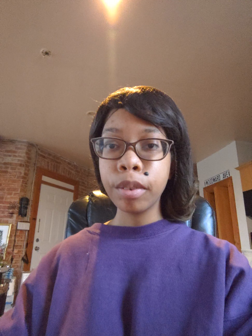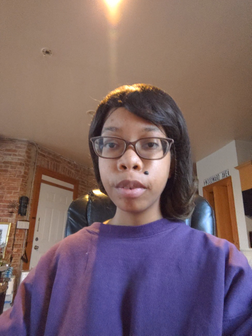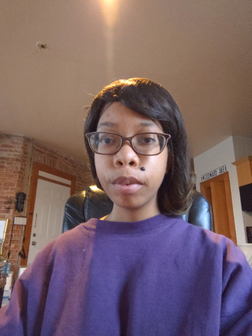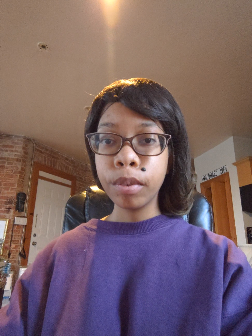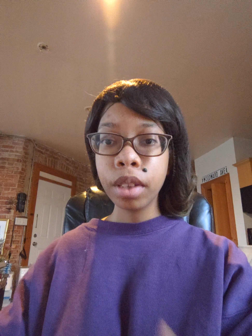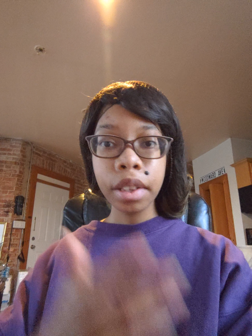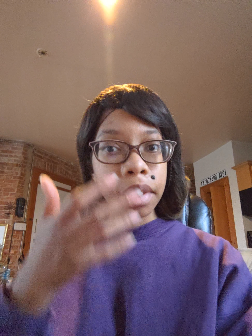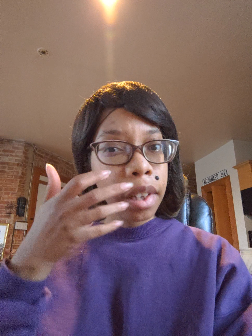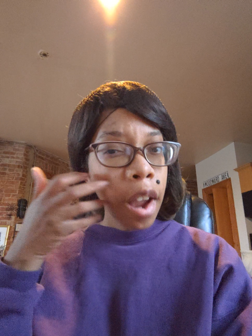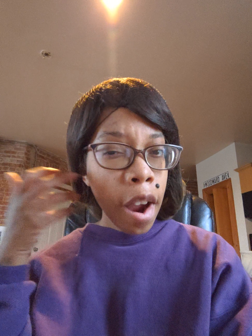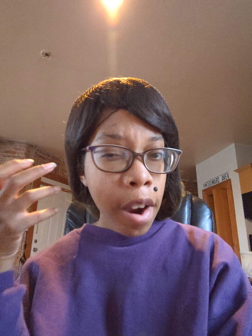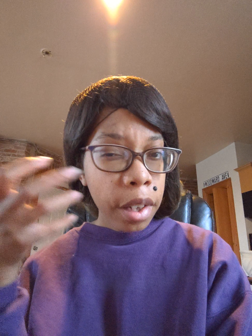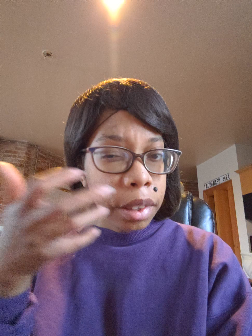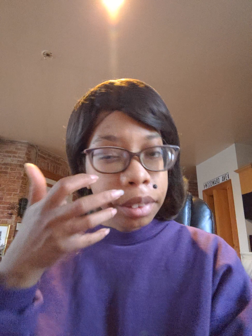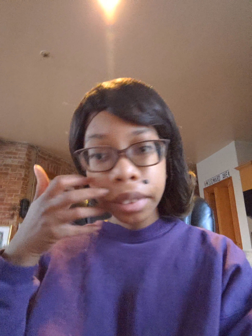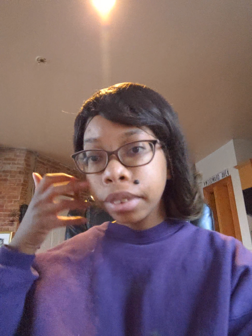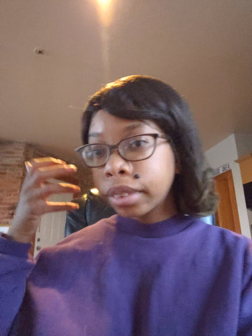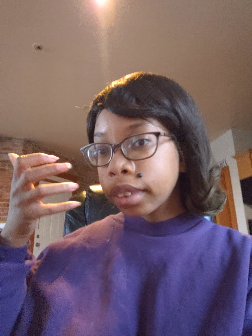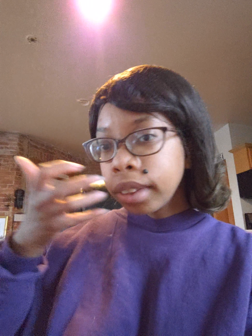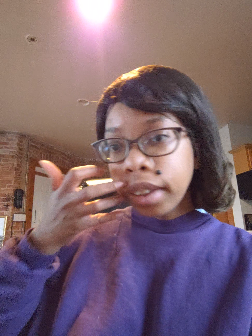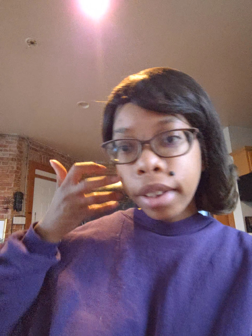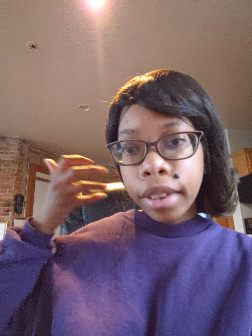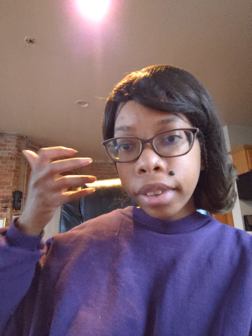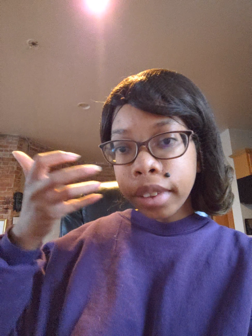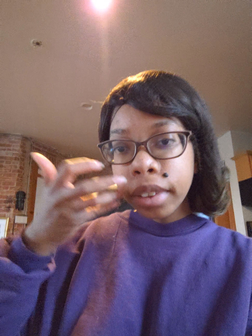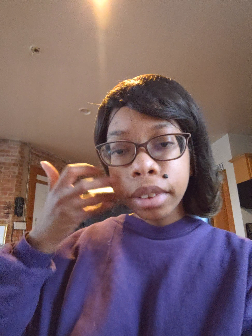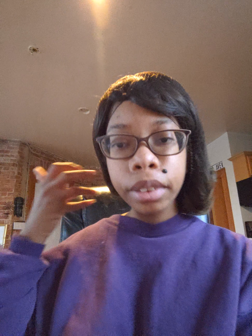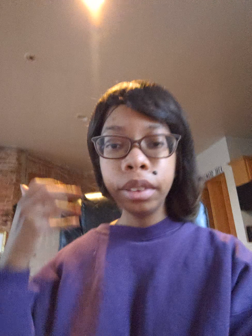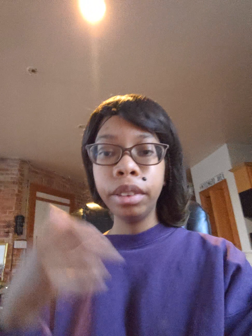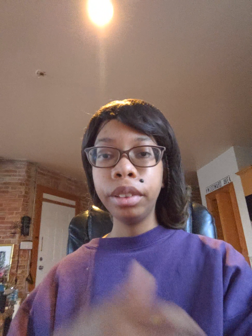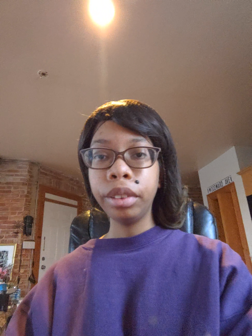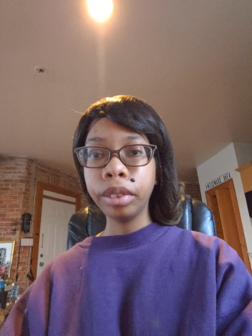tiger